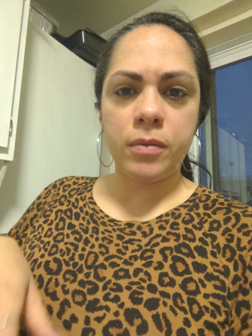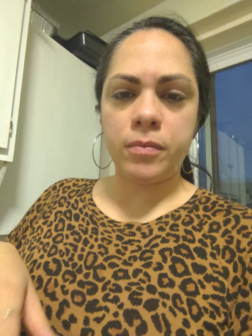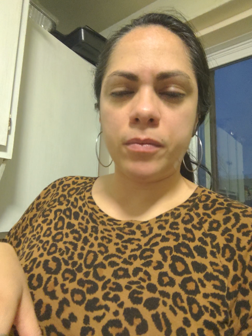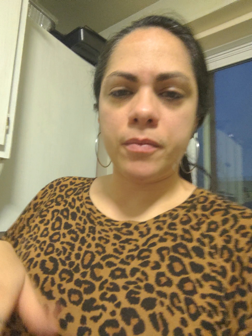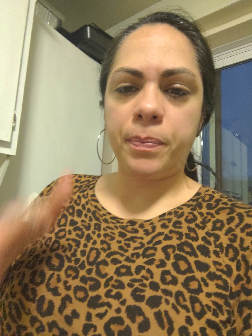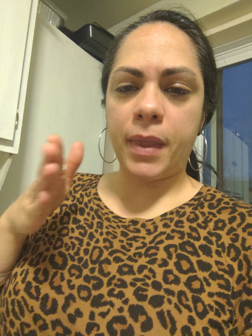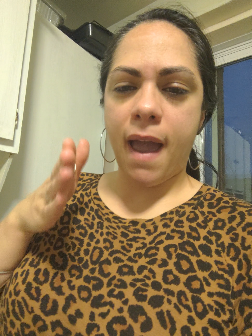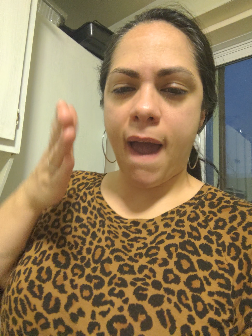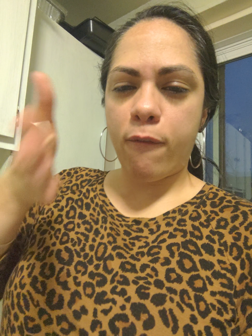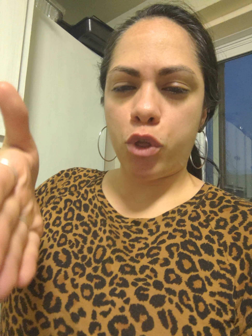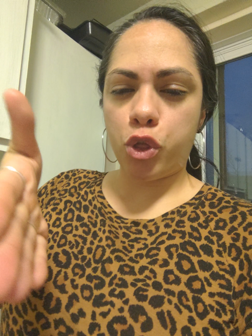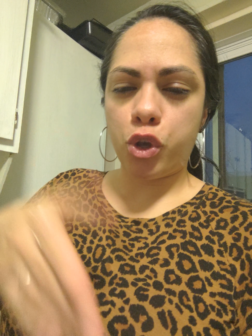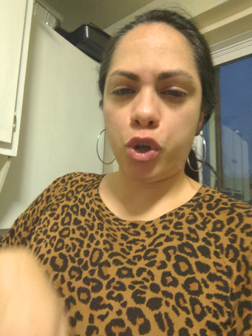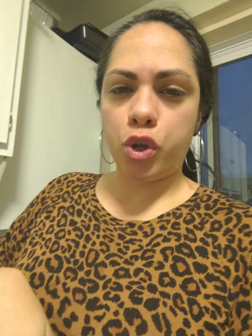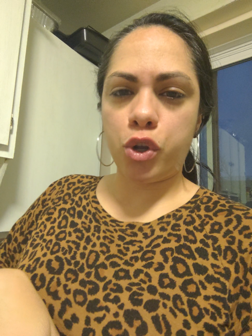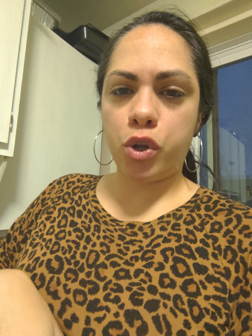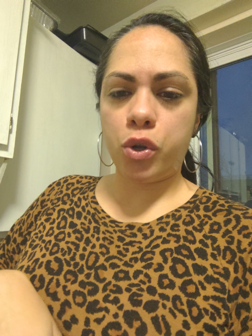after